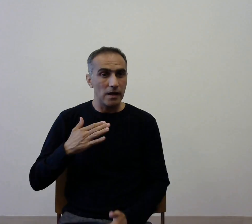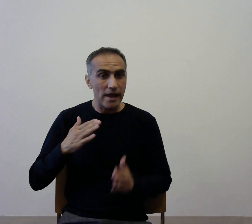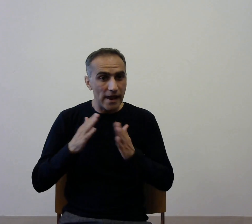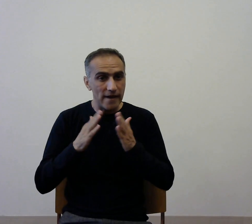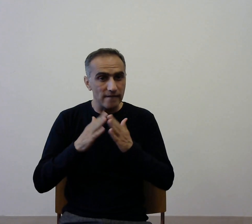ev